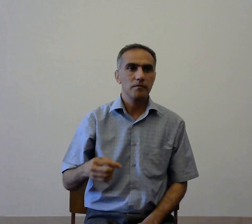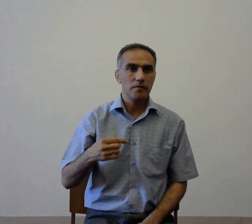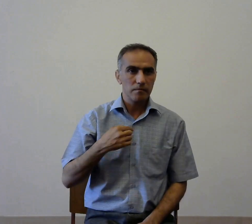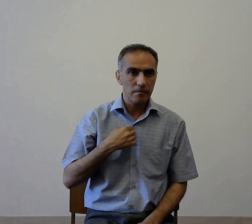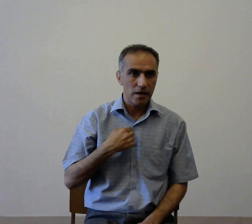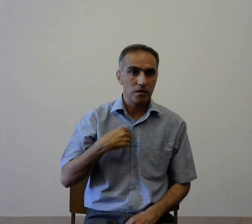mən